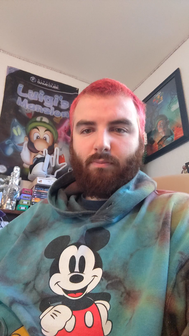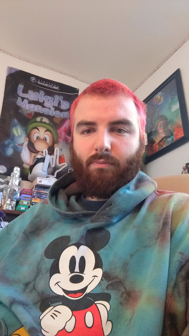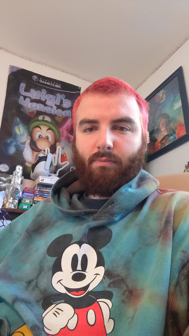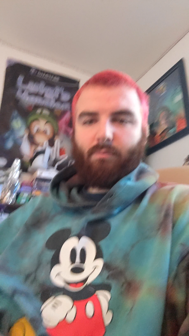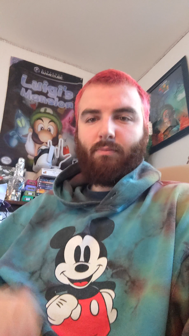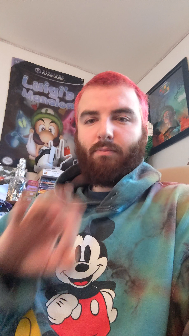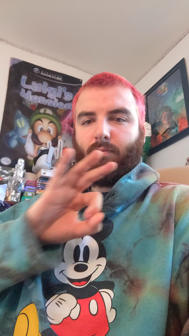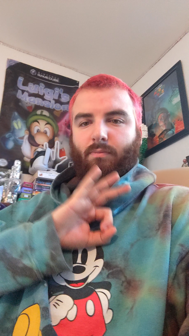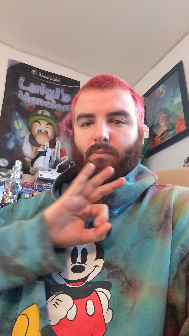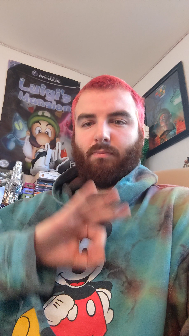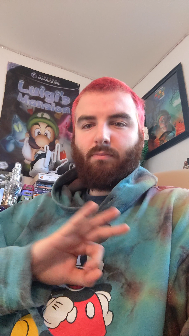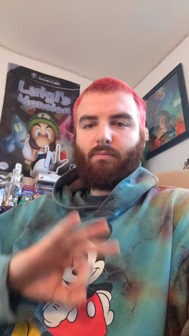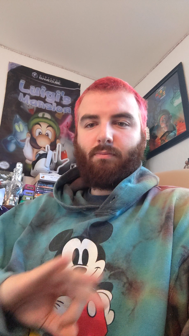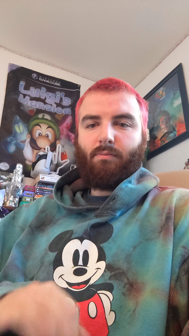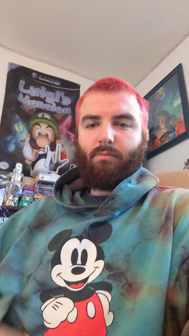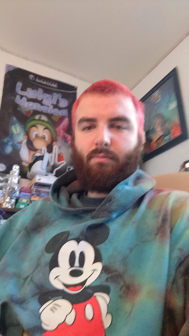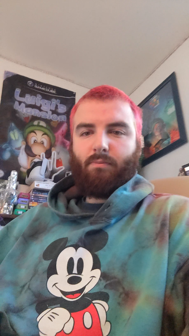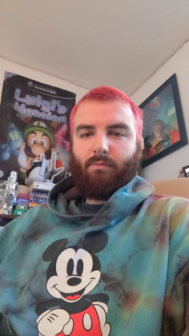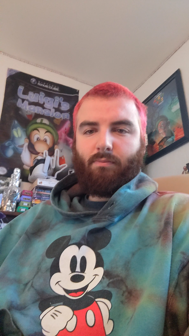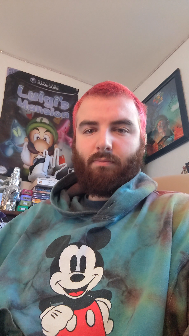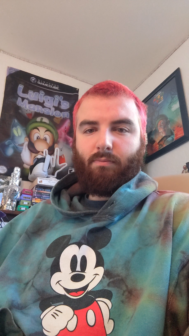button